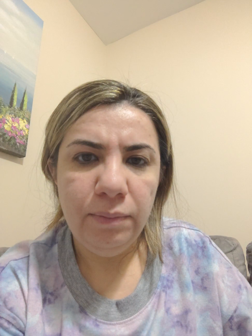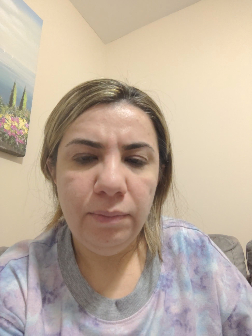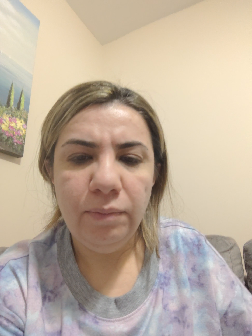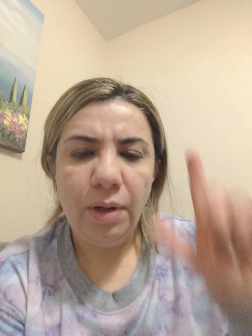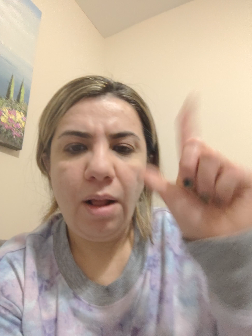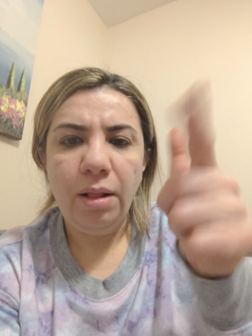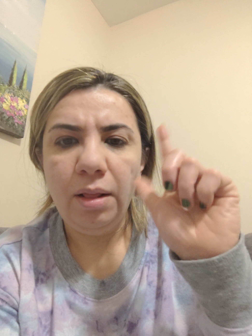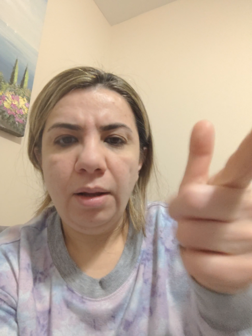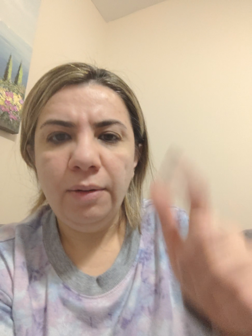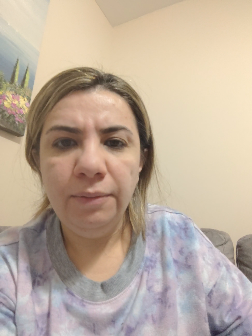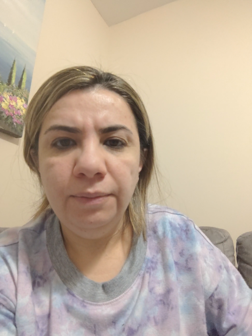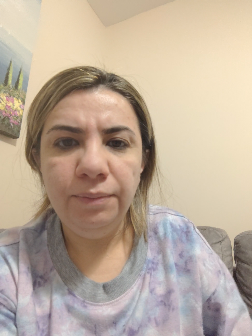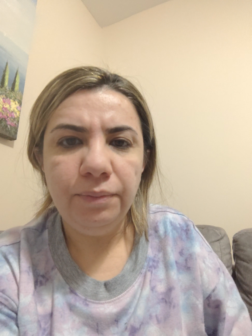later